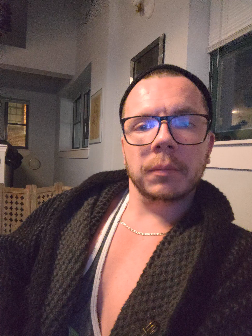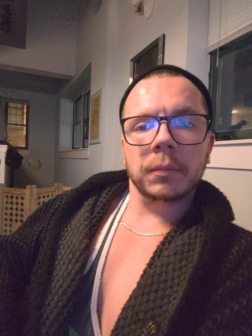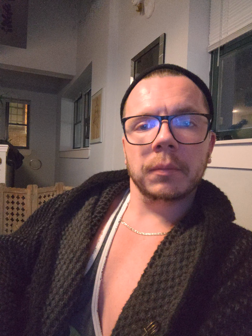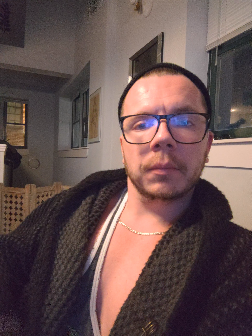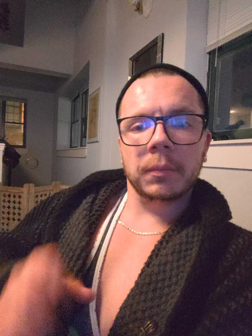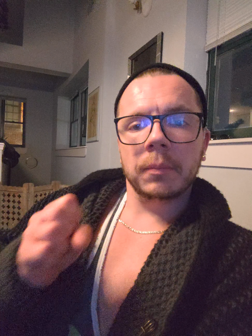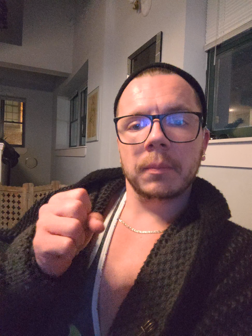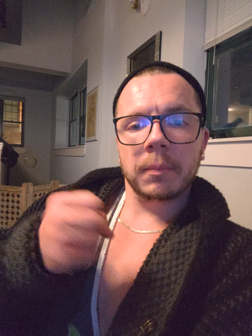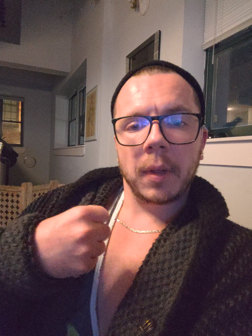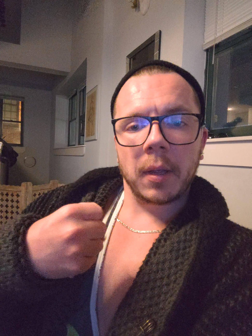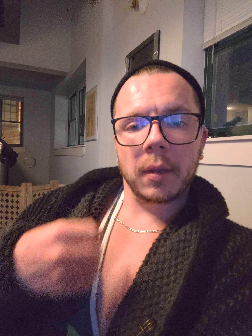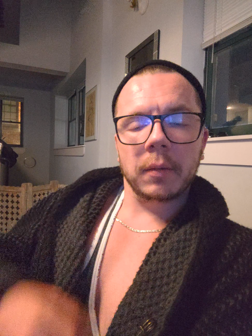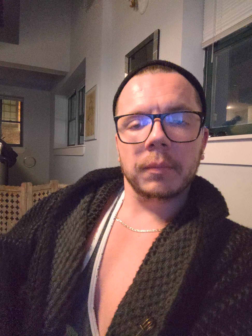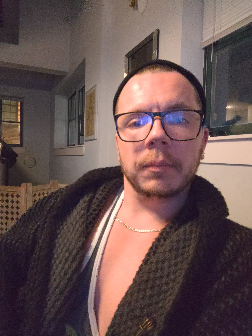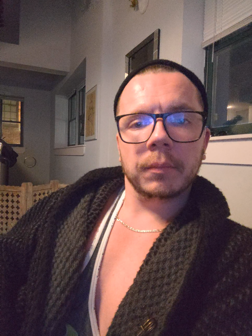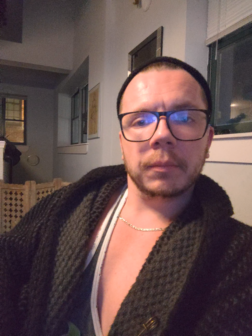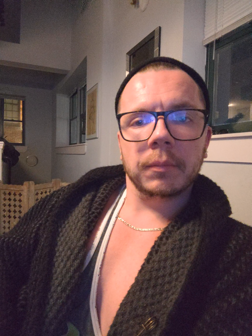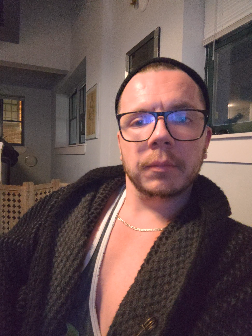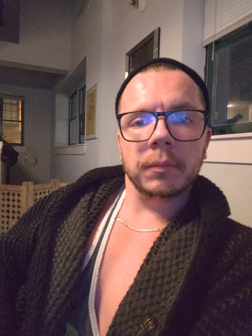make